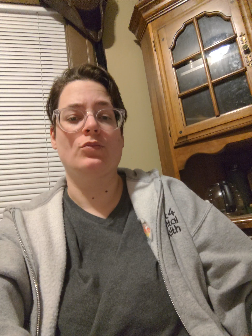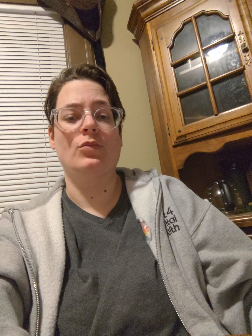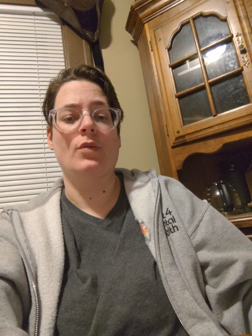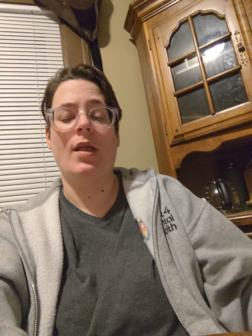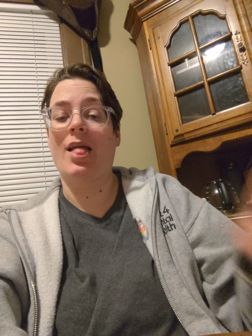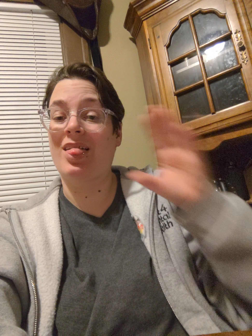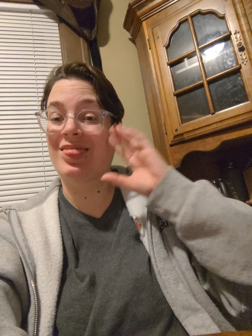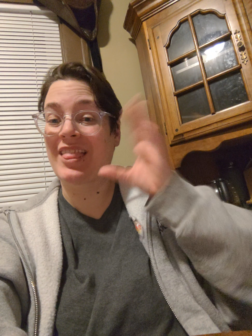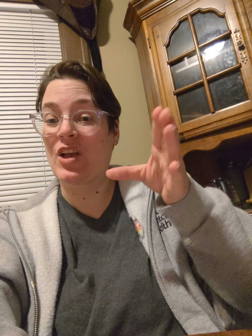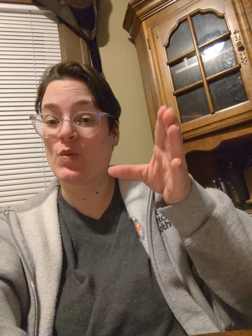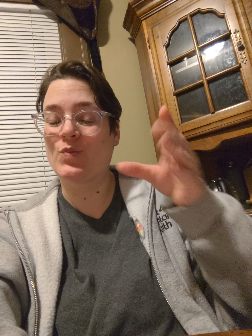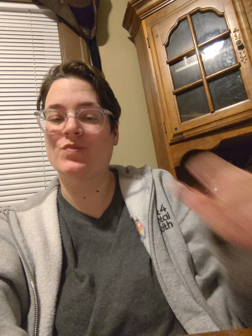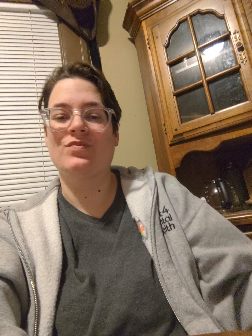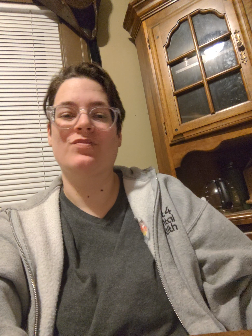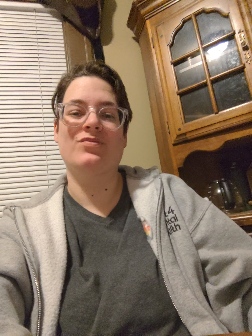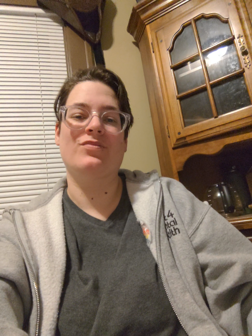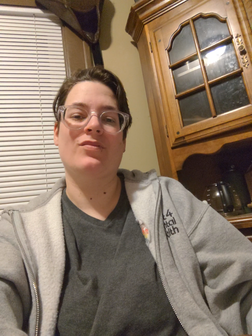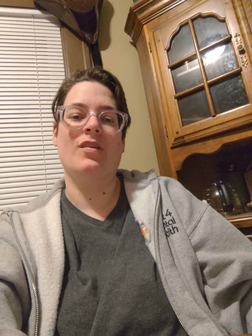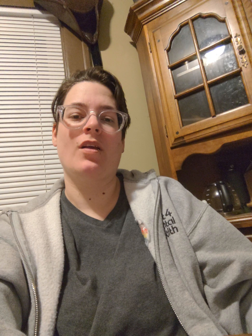hello